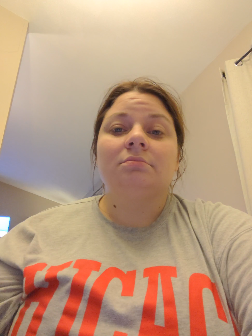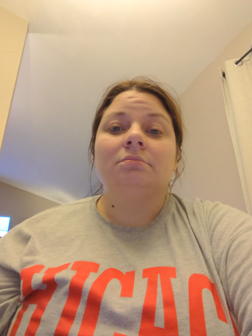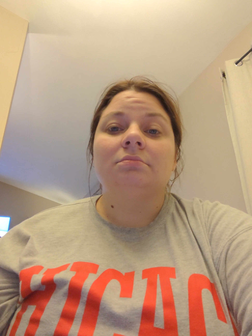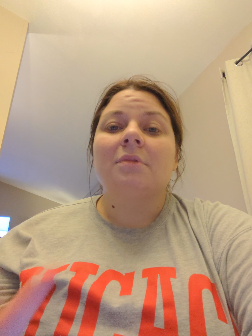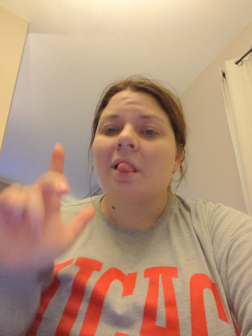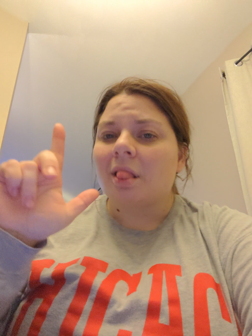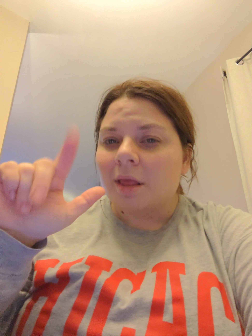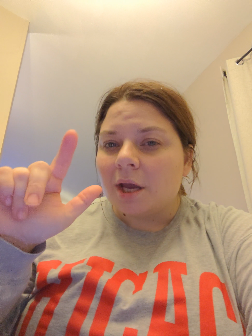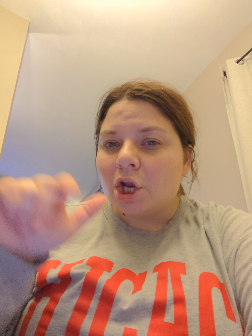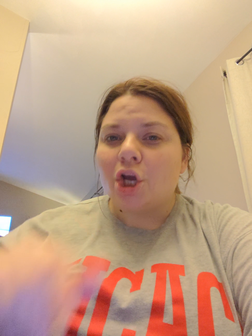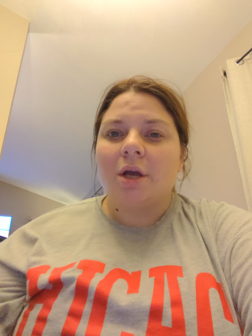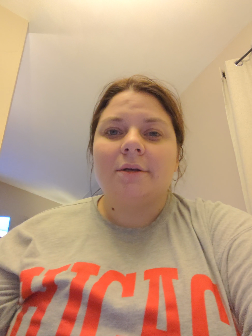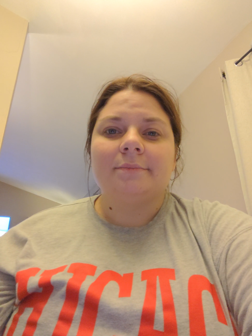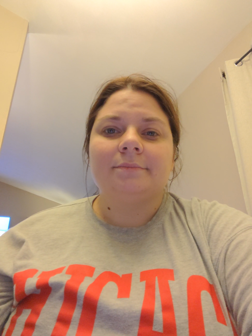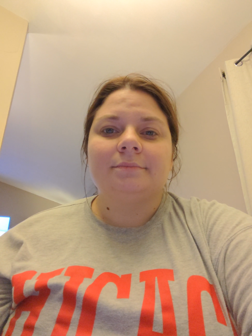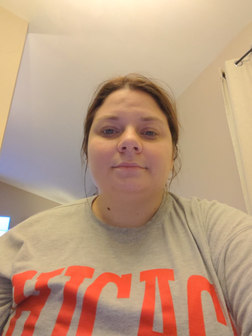later